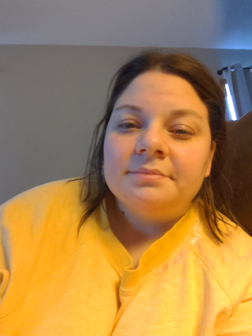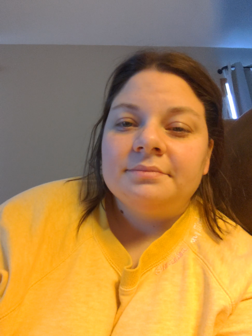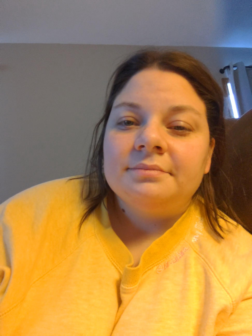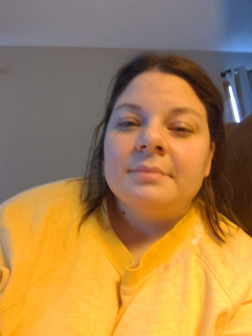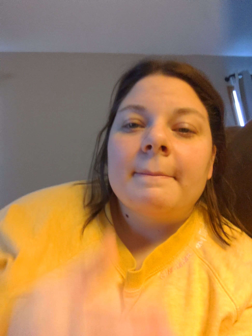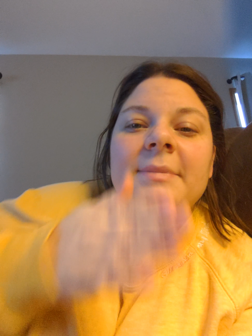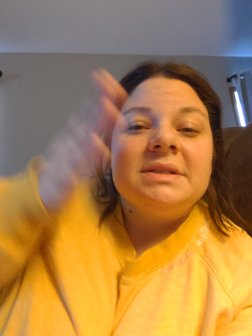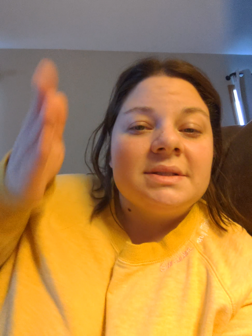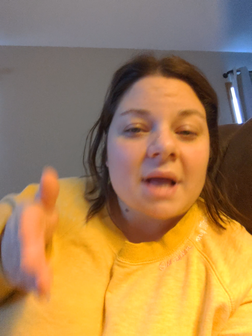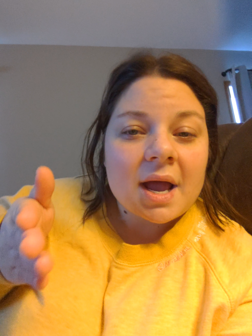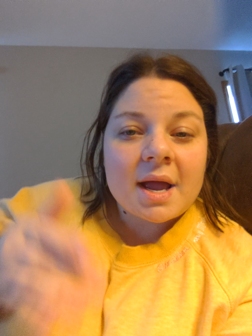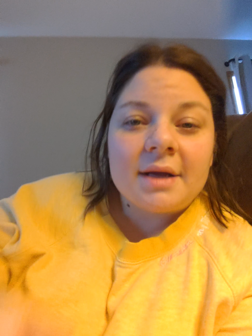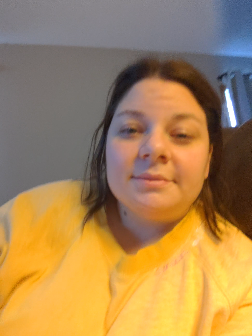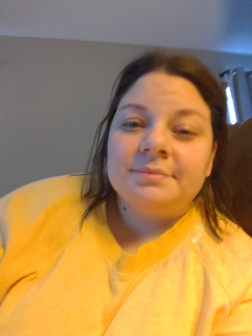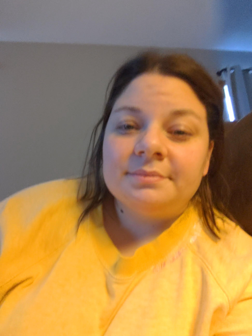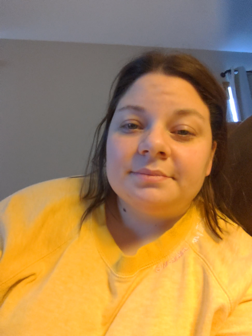beside